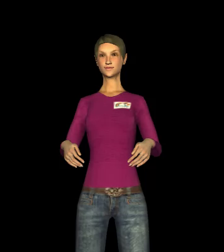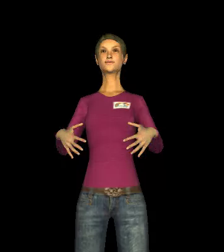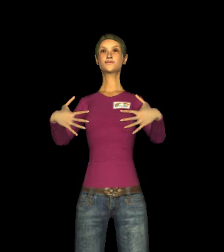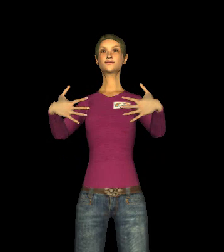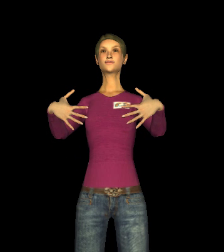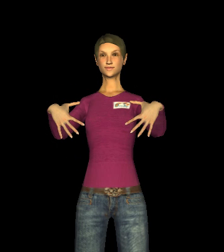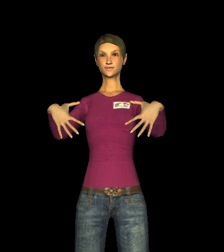تحقيق